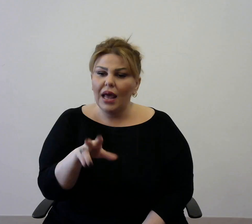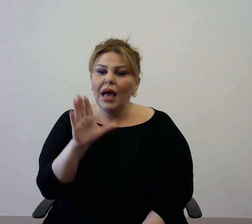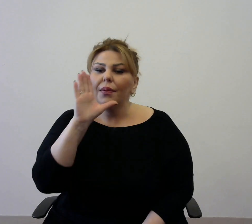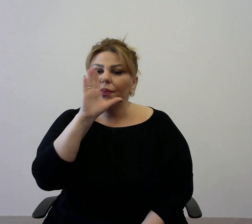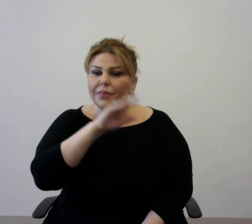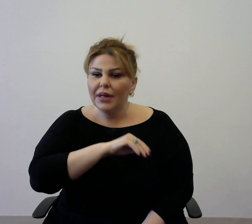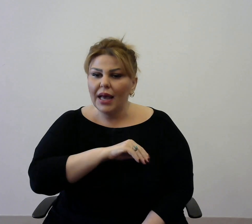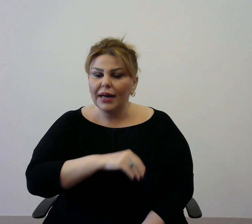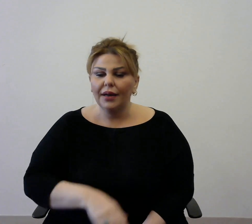bilər